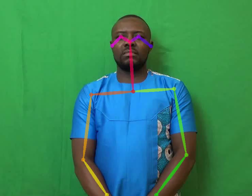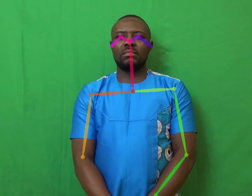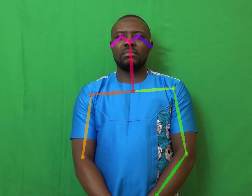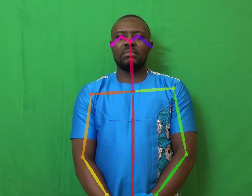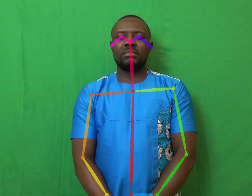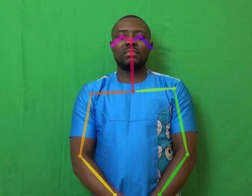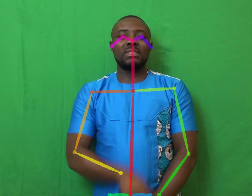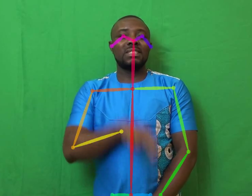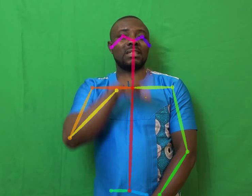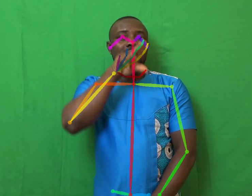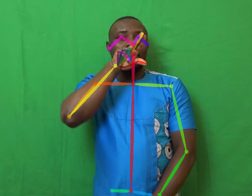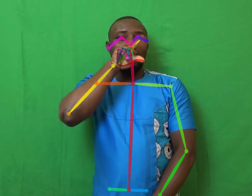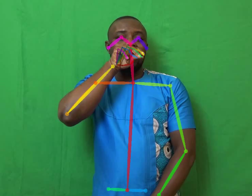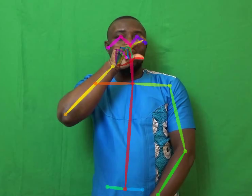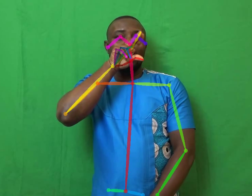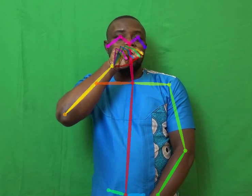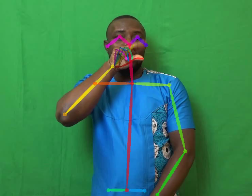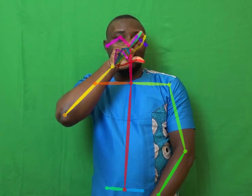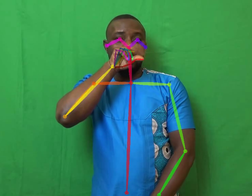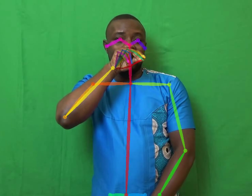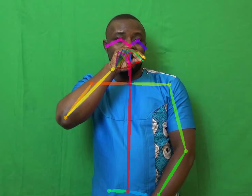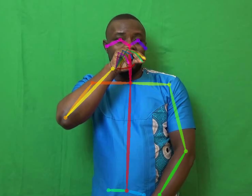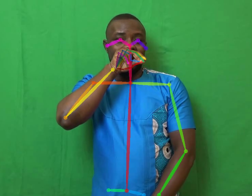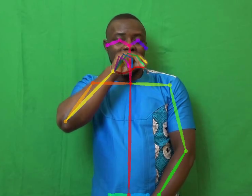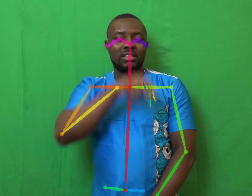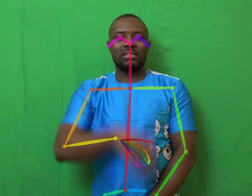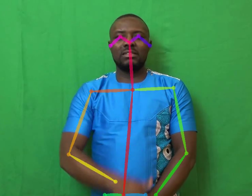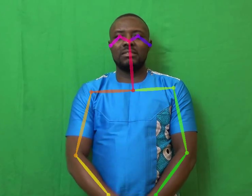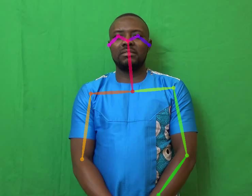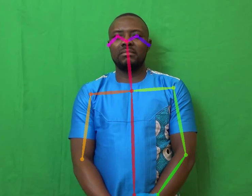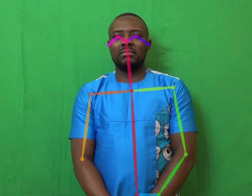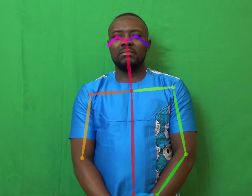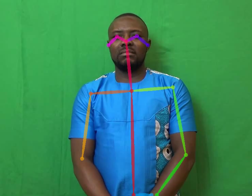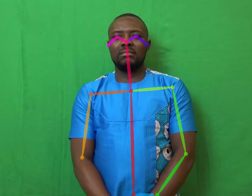duck